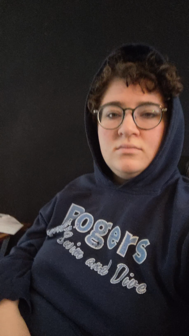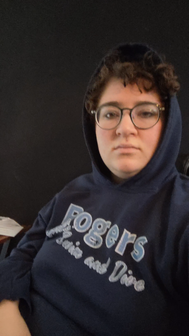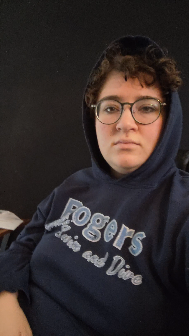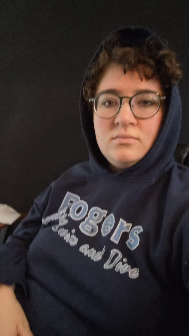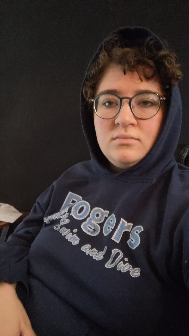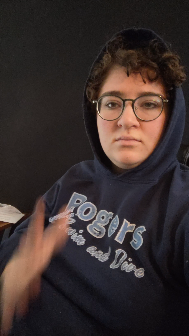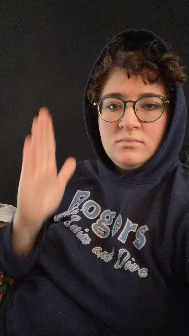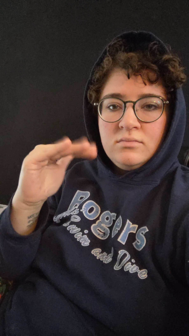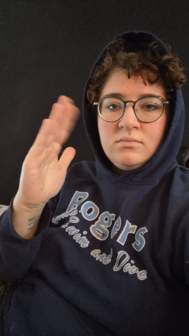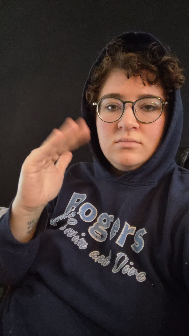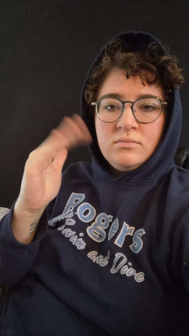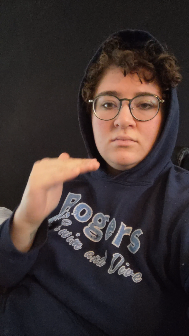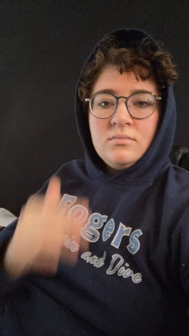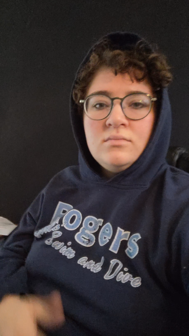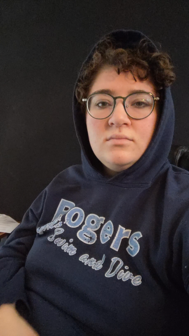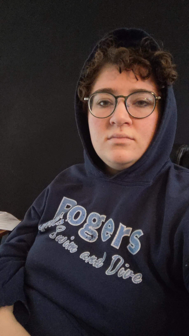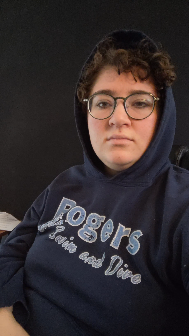downtown